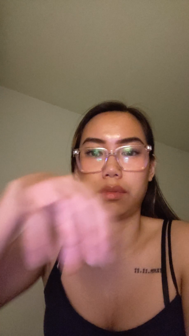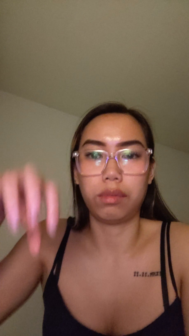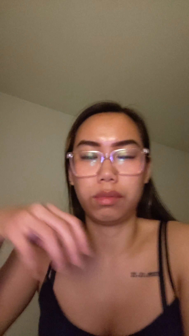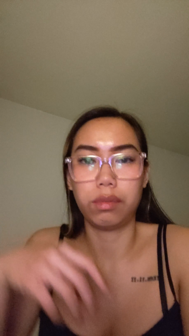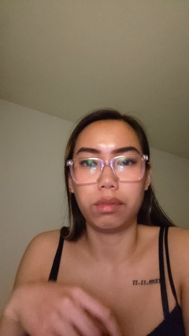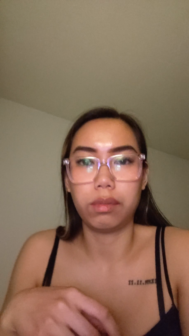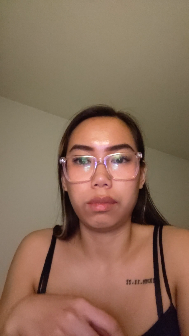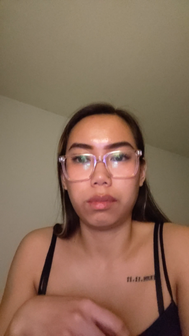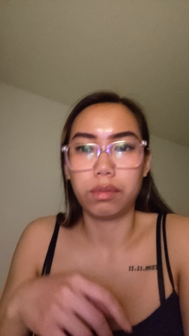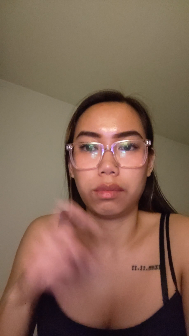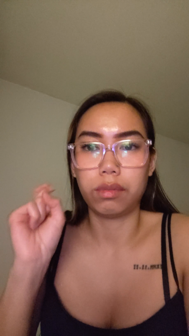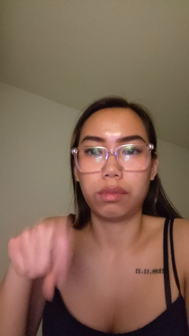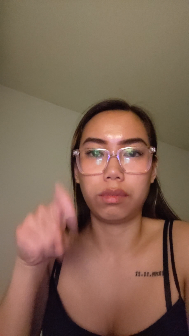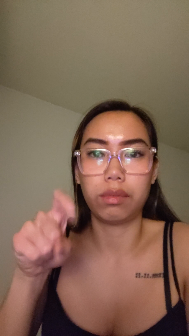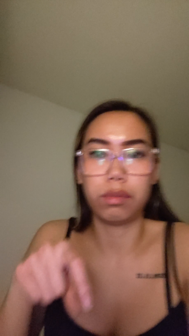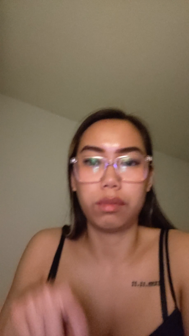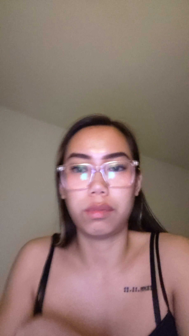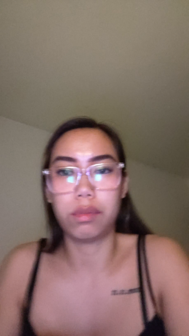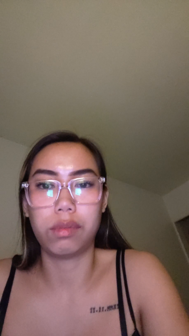should